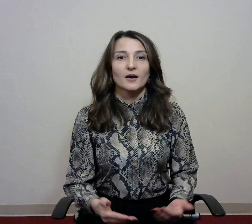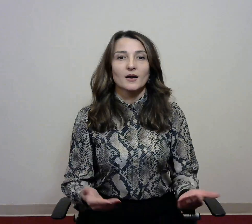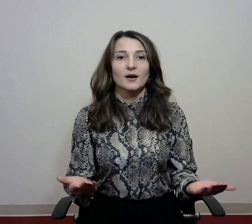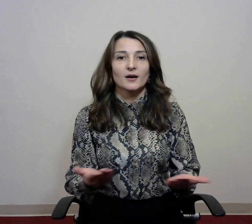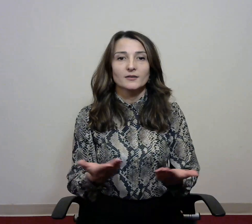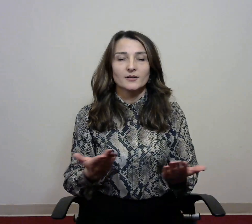hansı